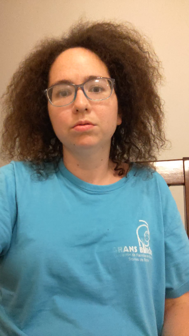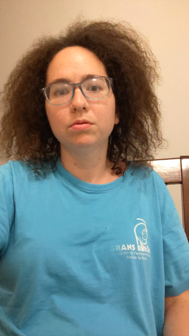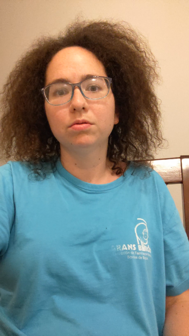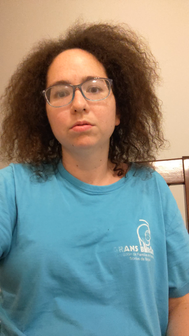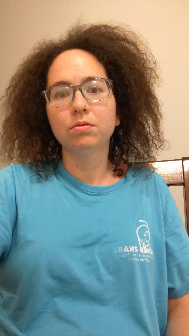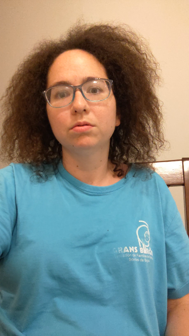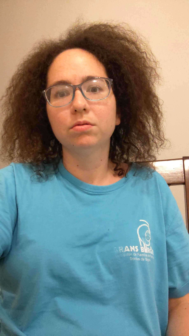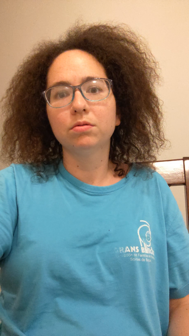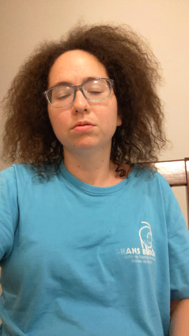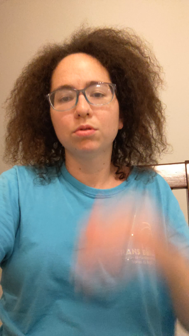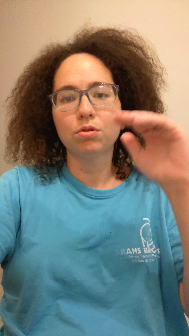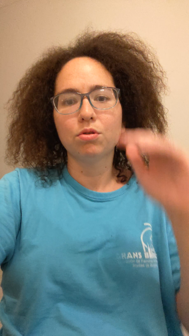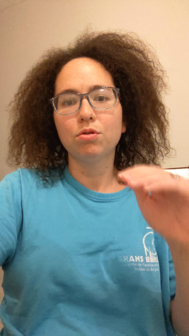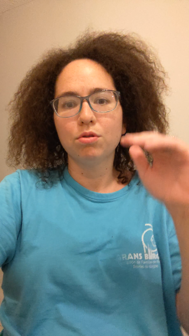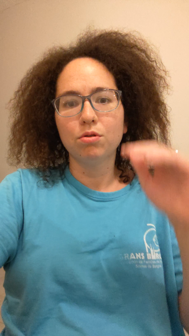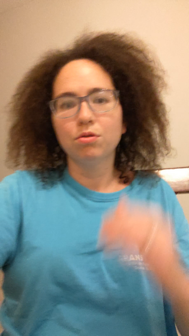short